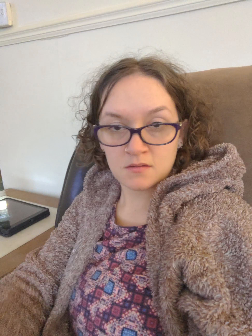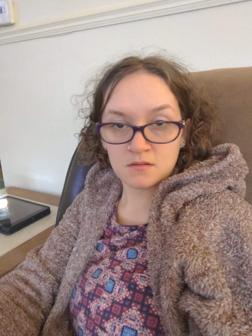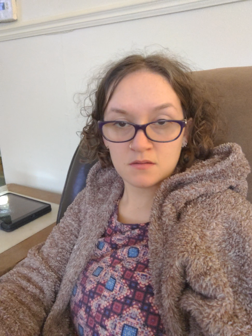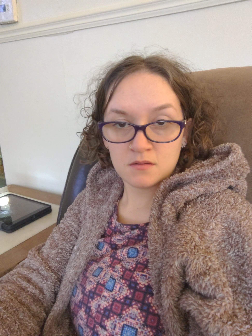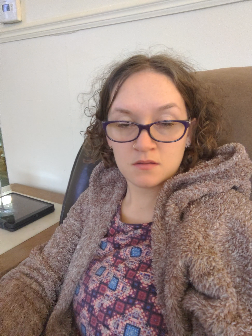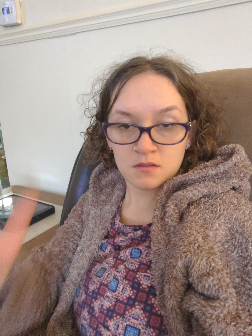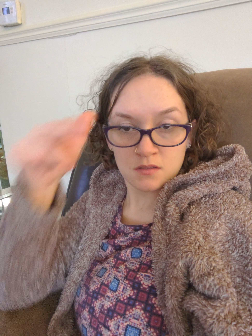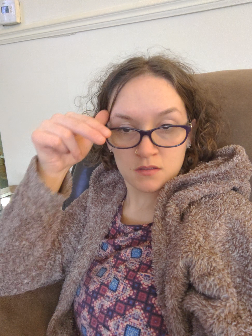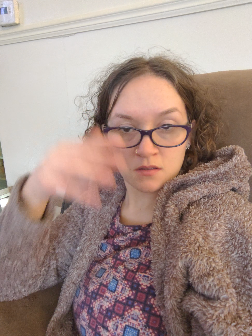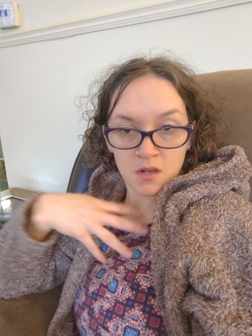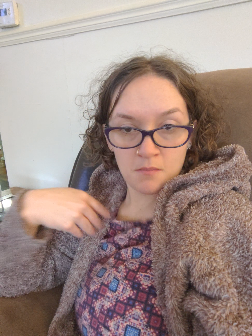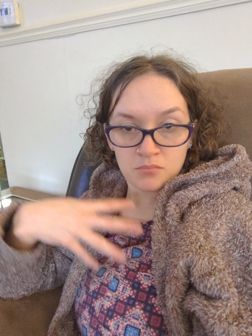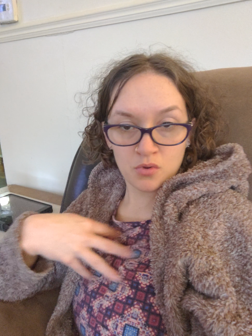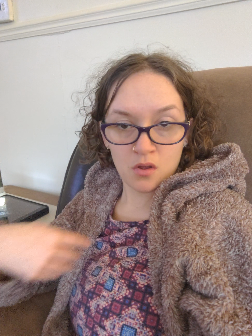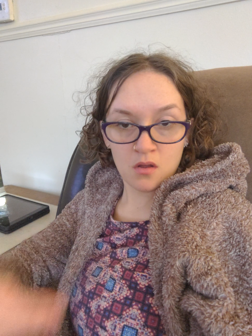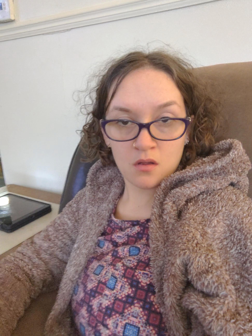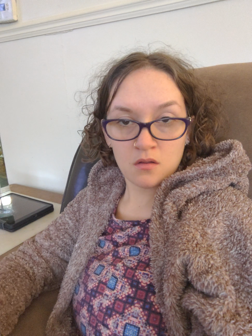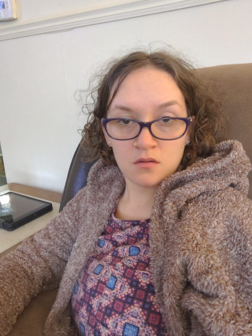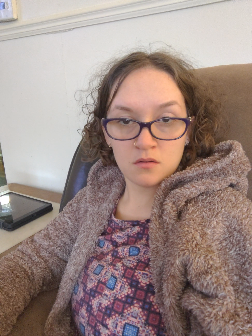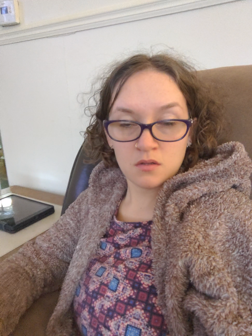zebra